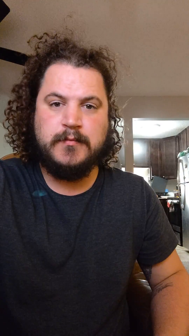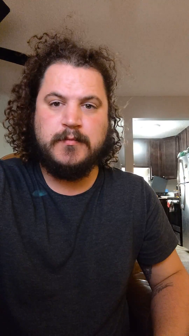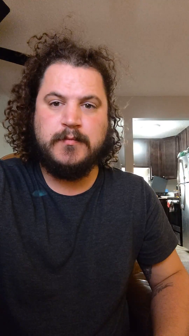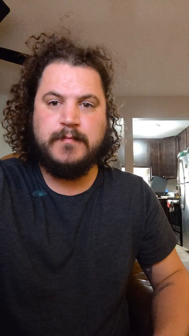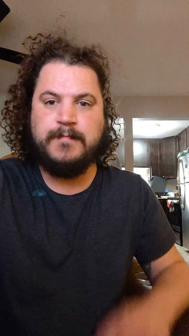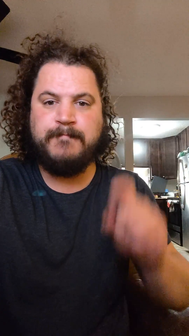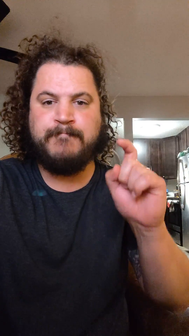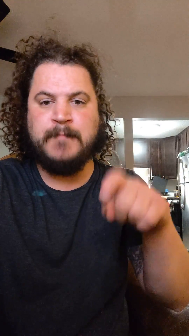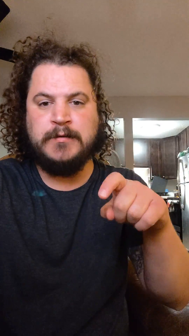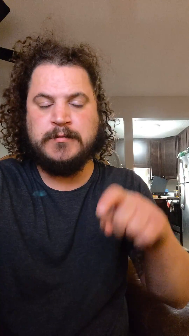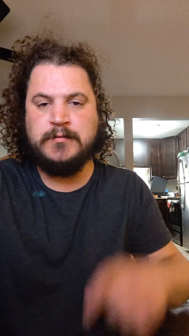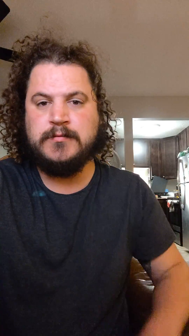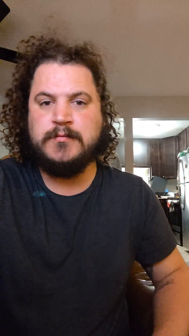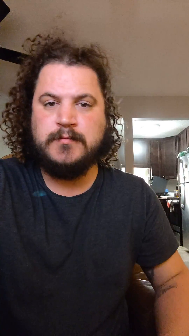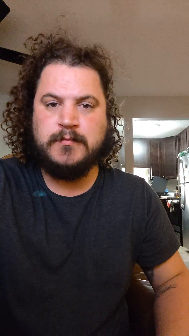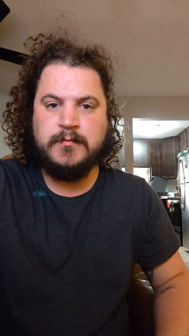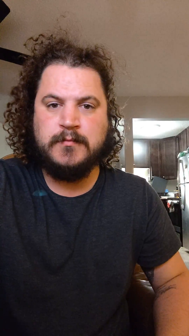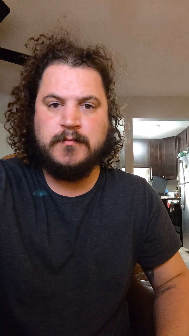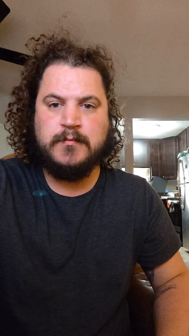must